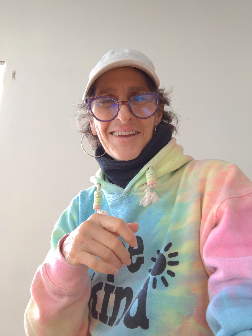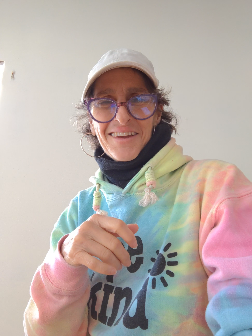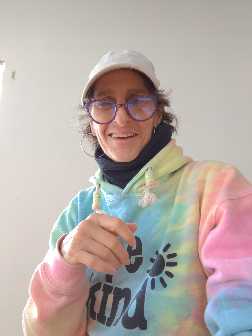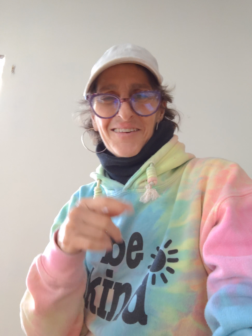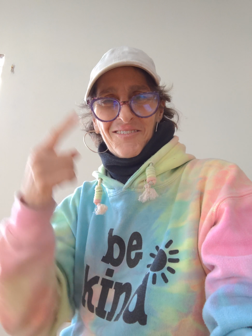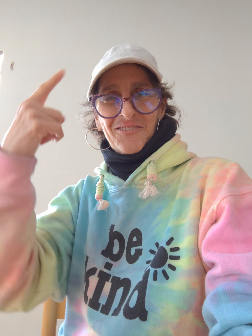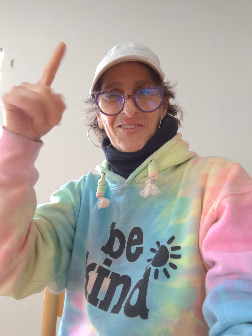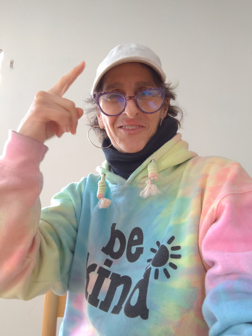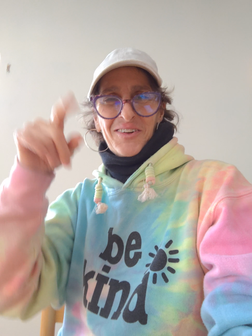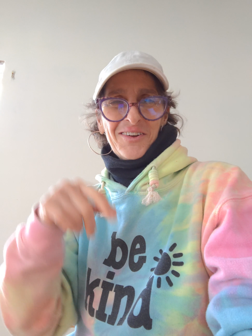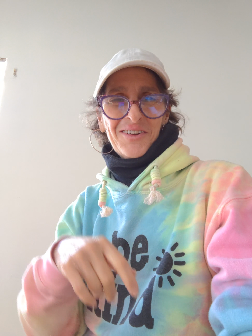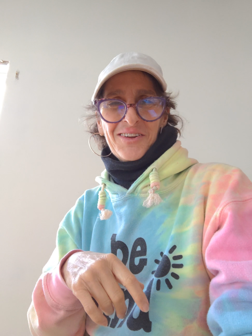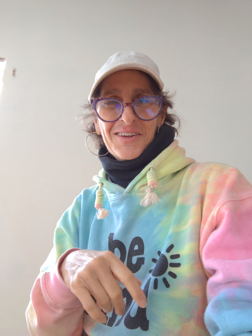for